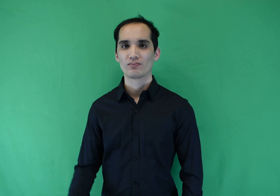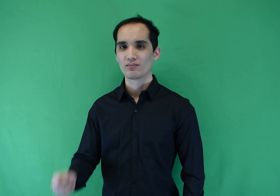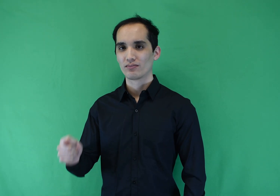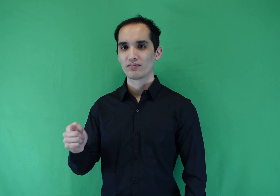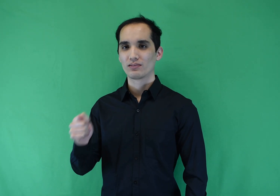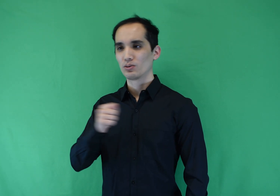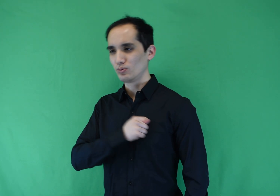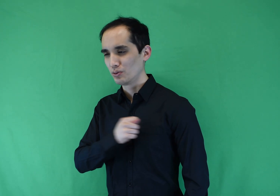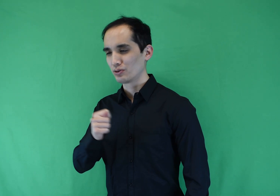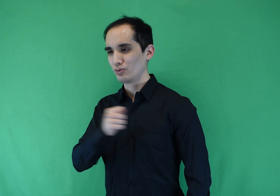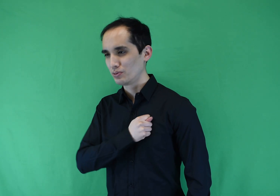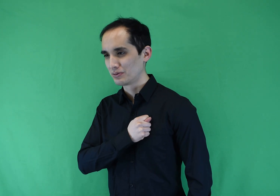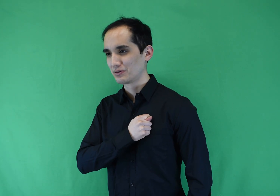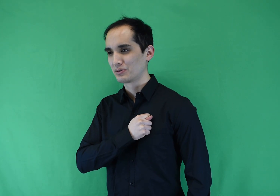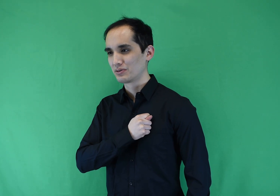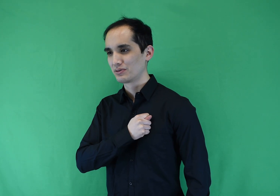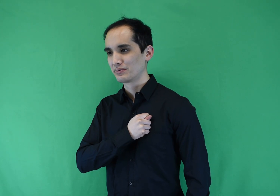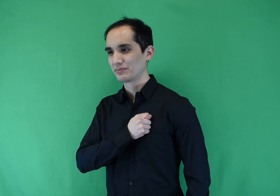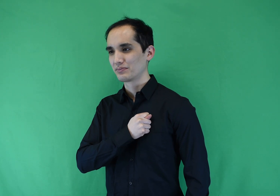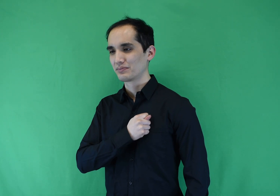tos